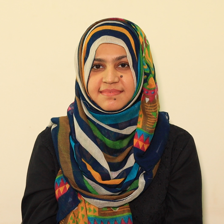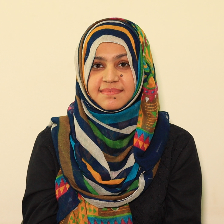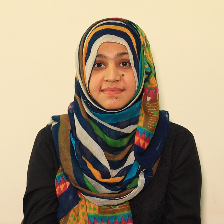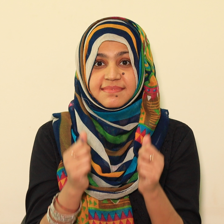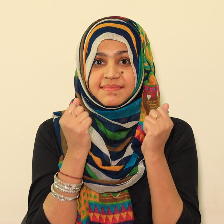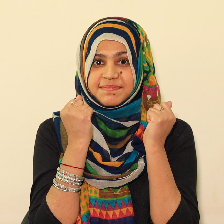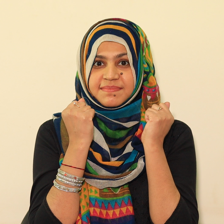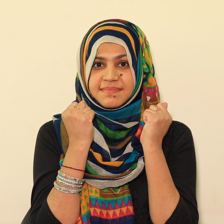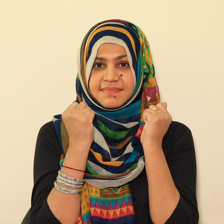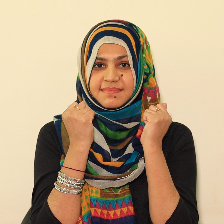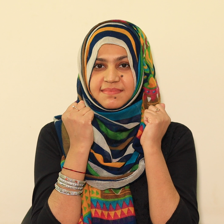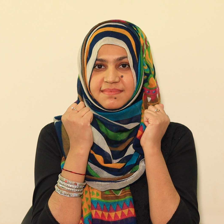scared